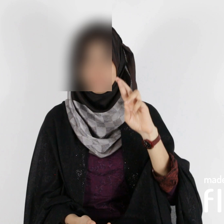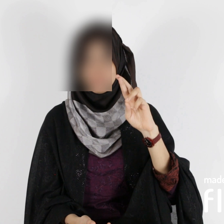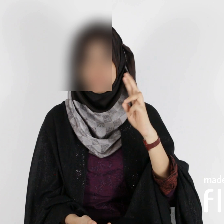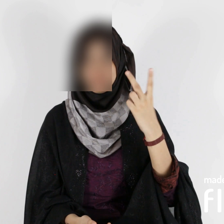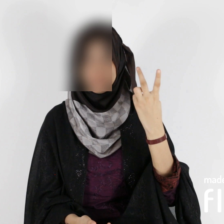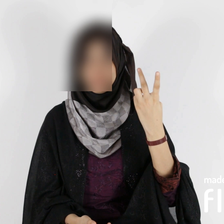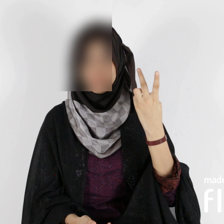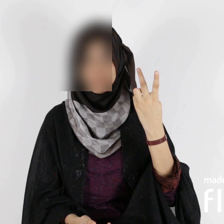ڑ